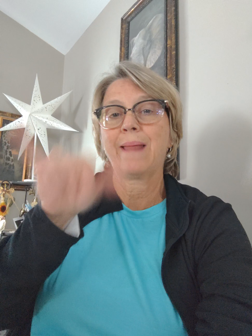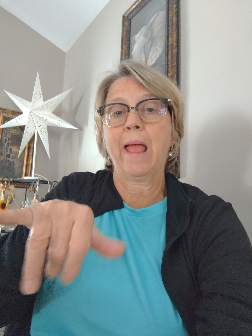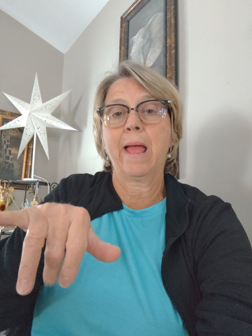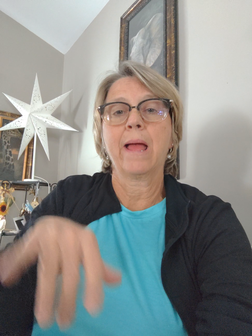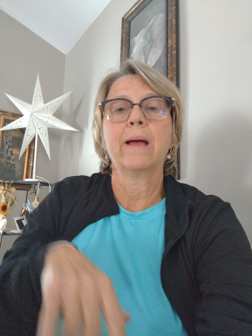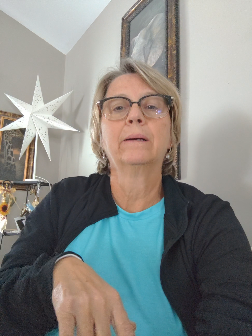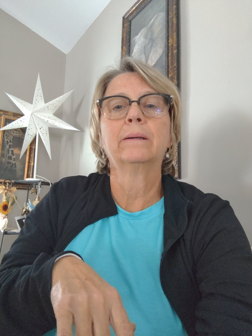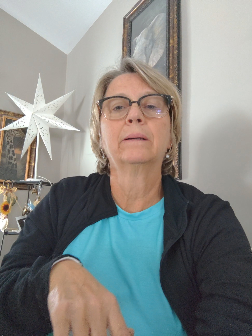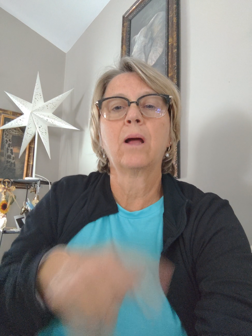that